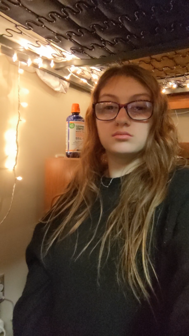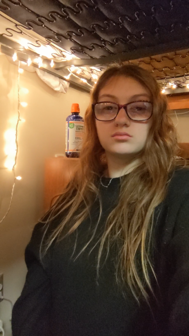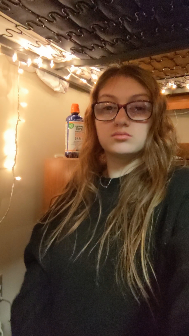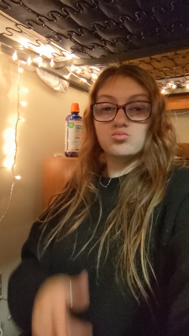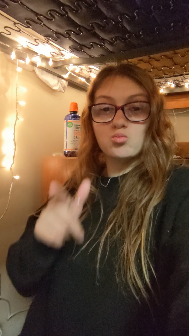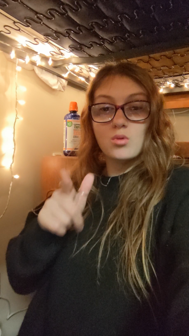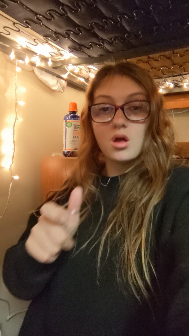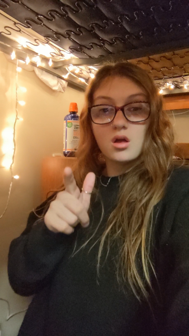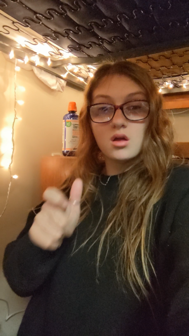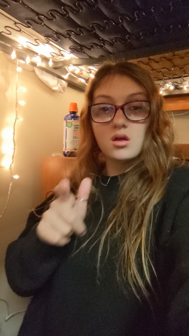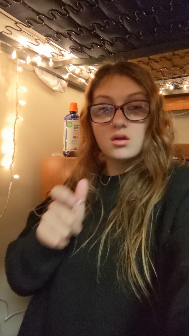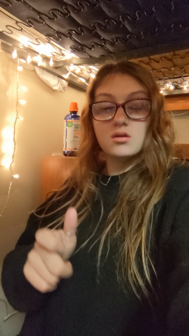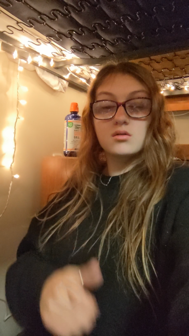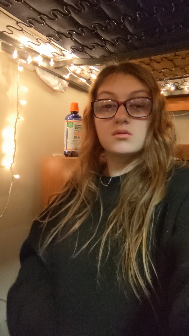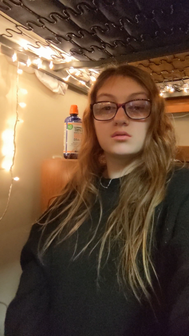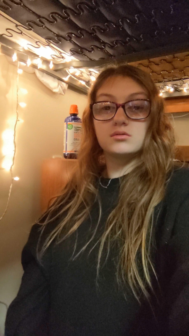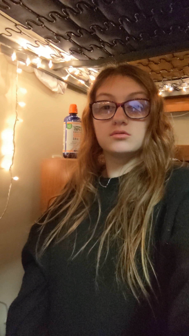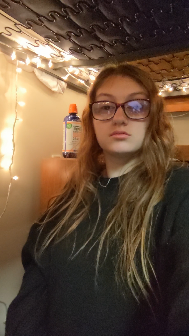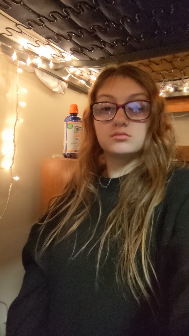run